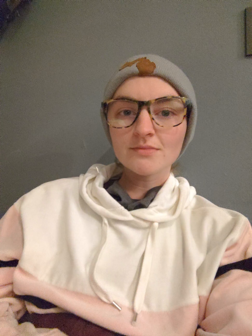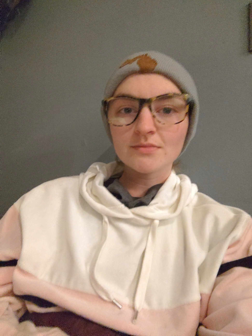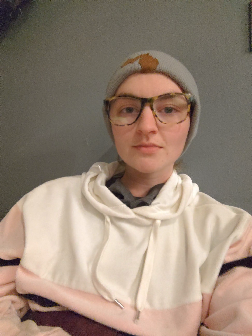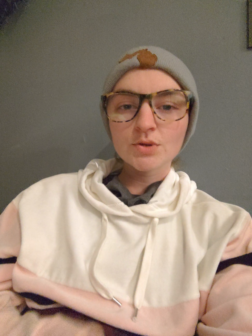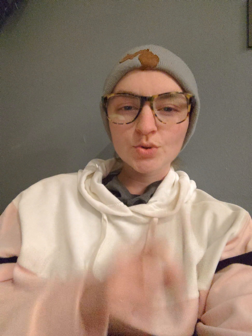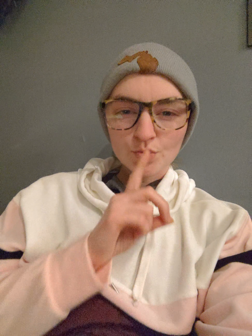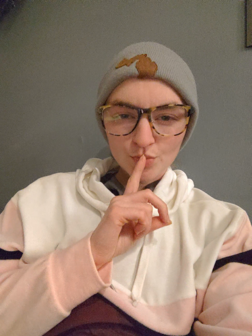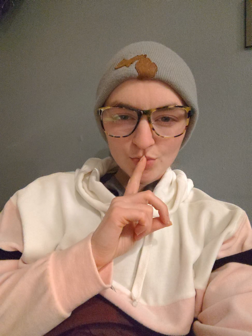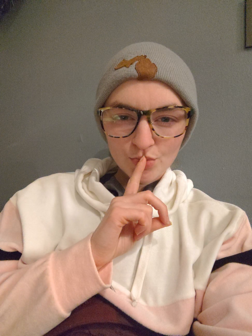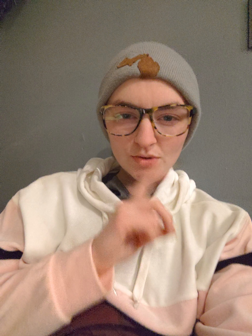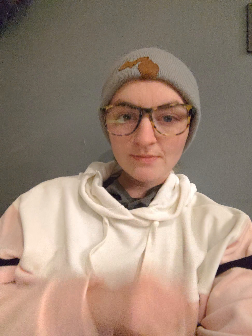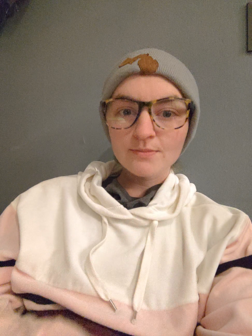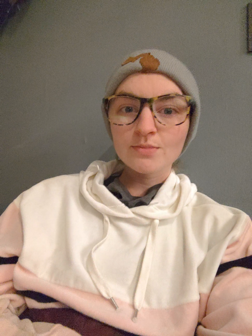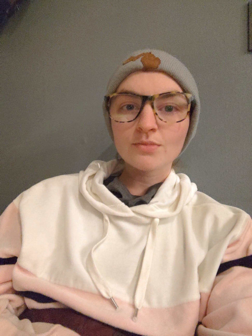shhh